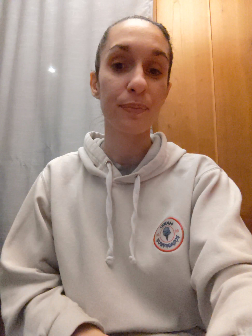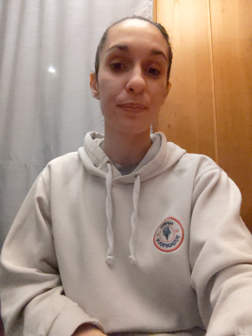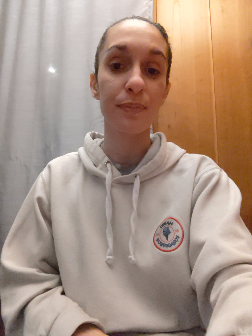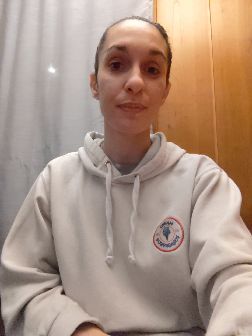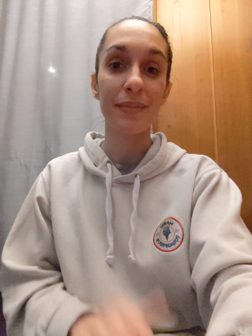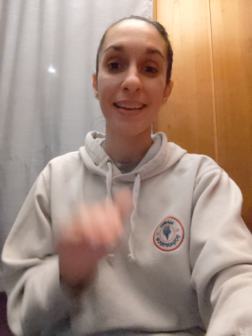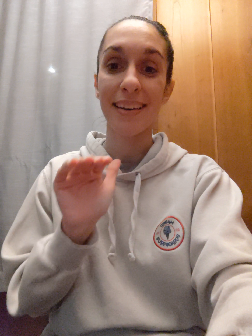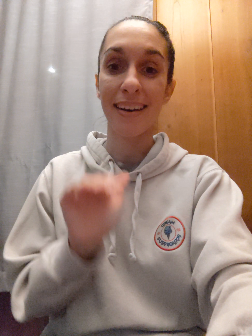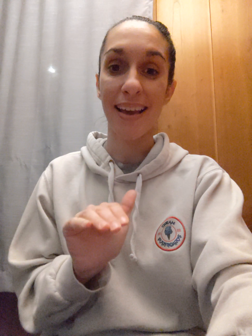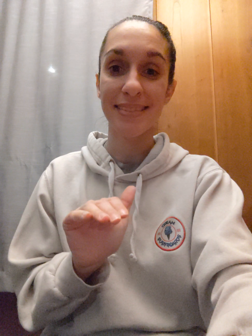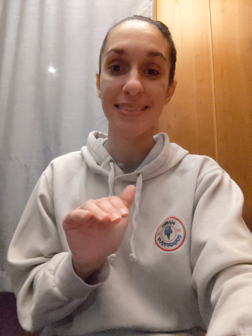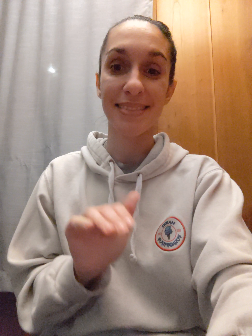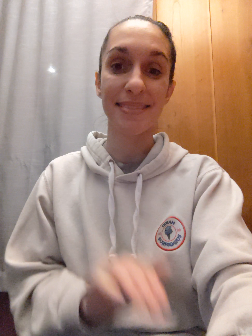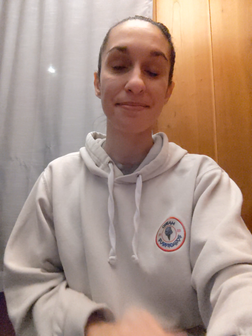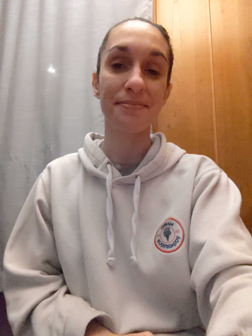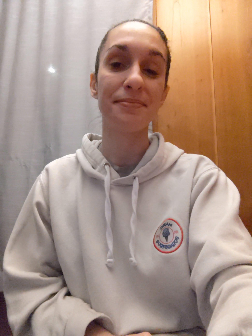night